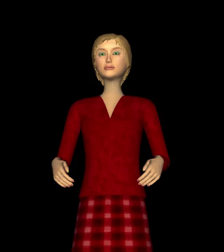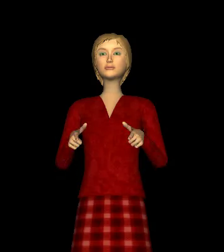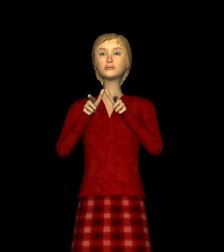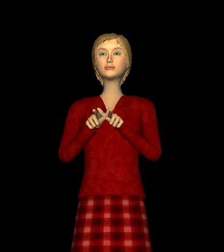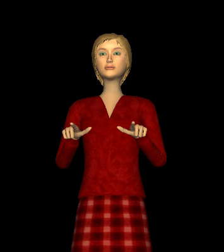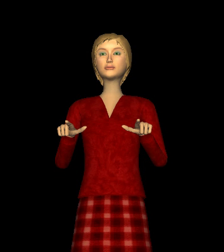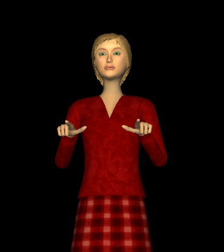لغة